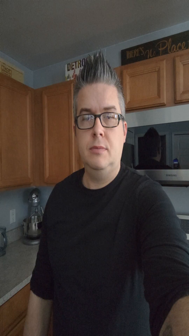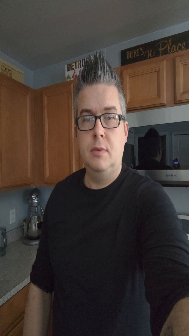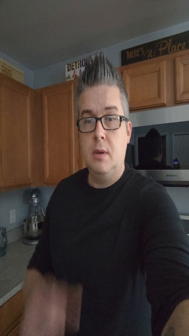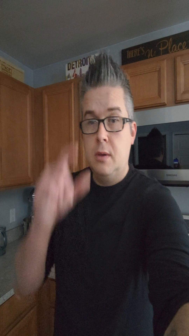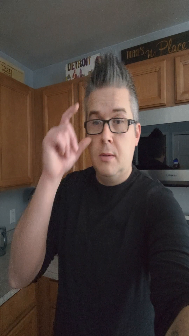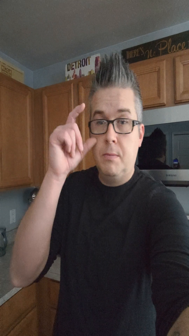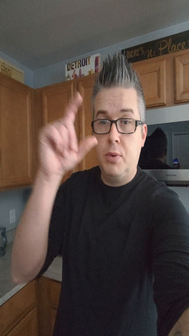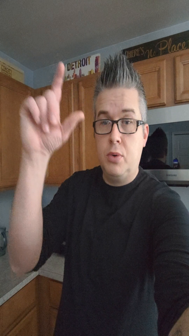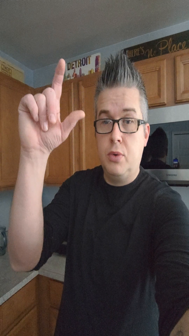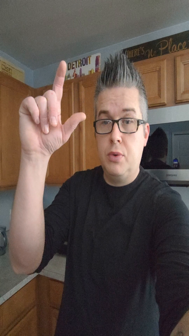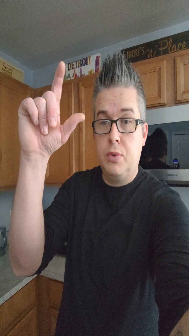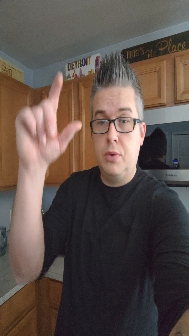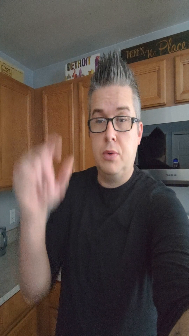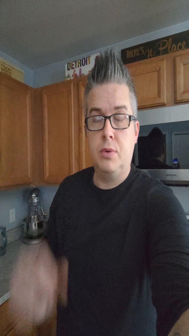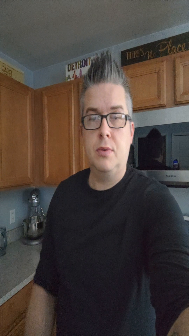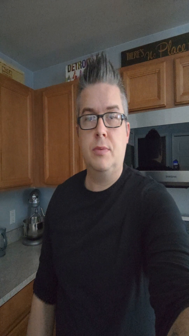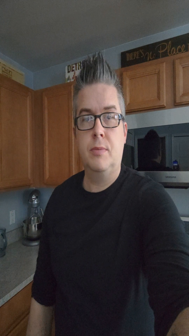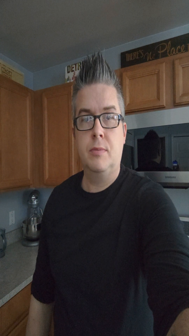moon